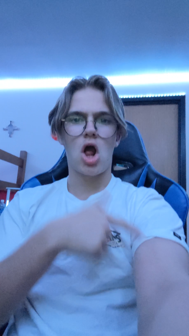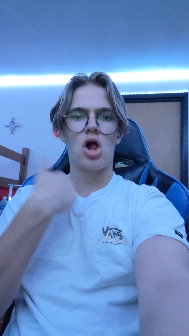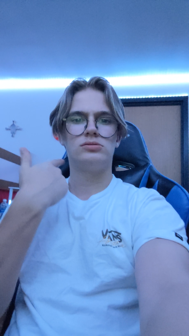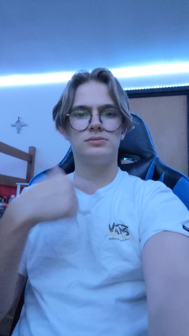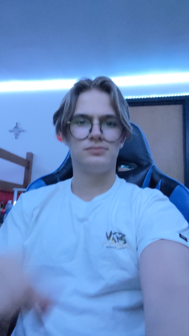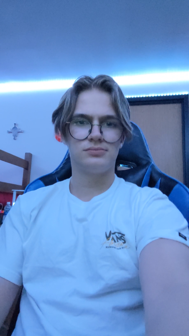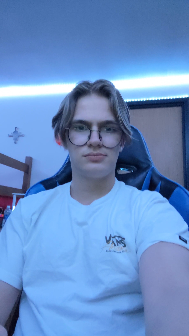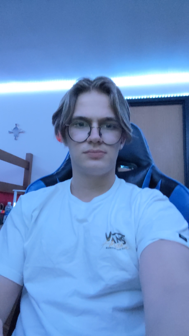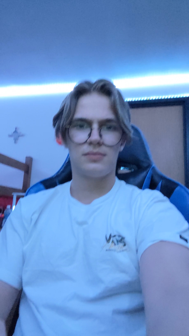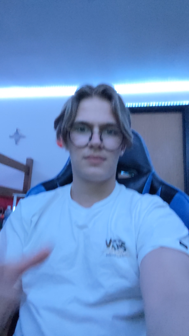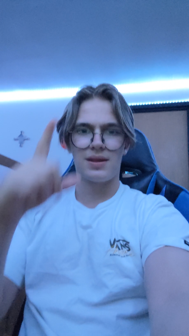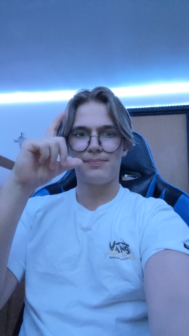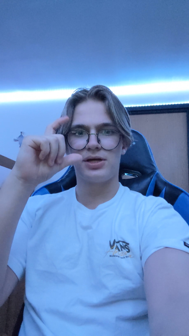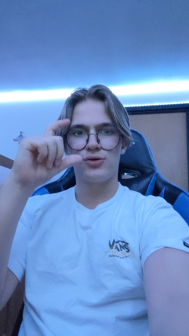camera